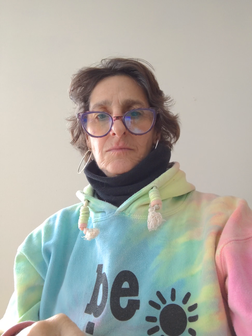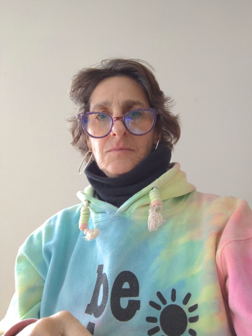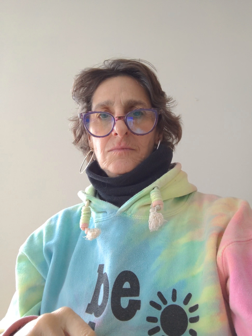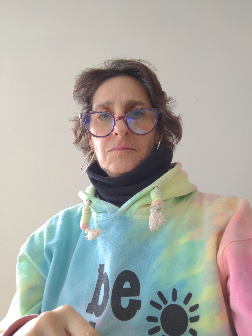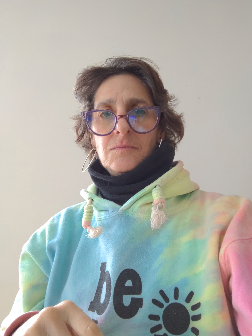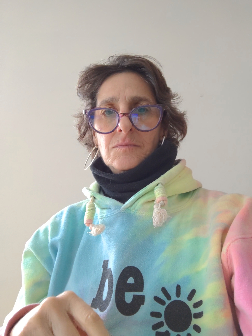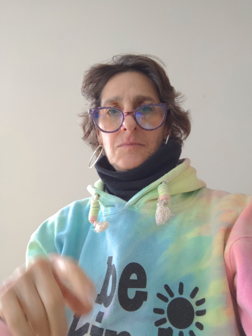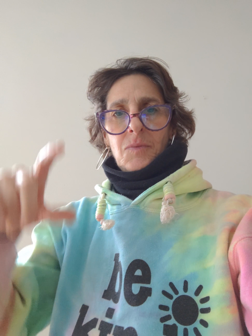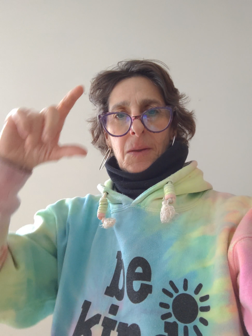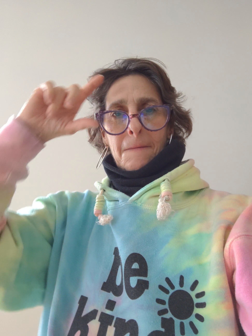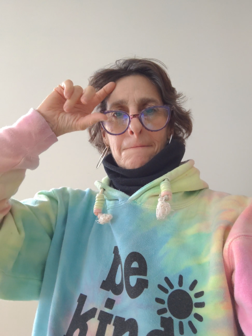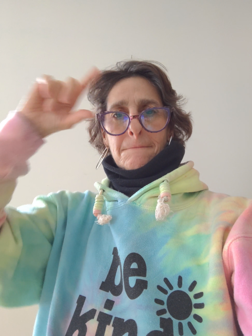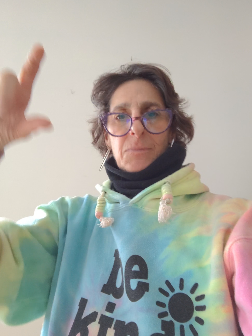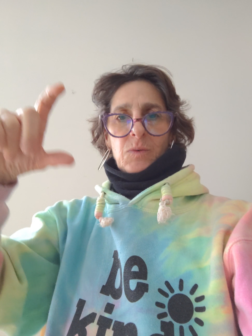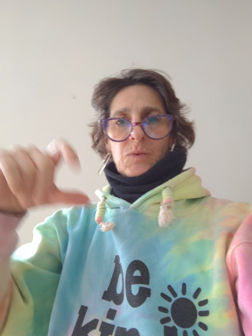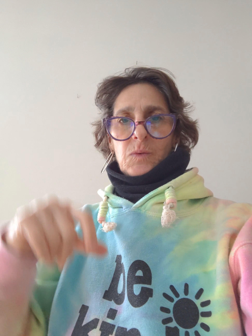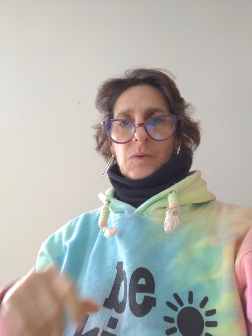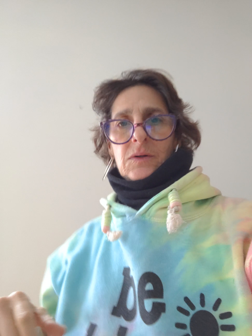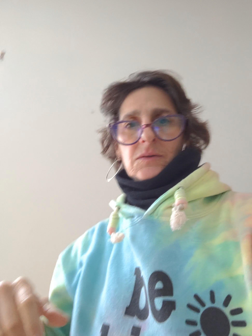moon